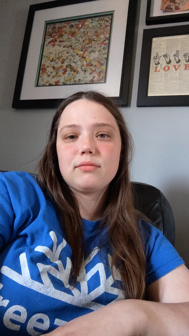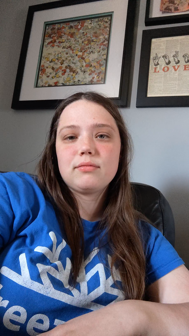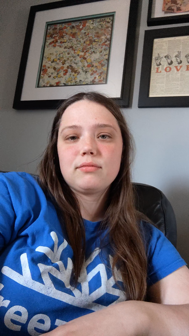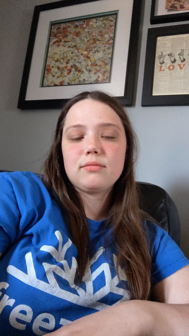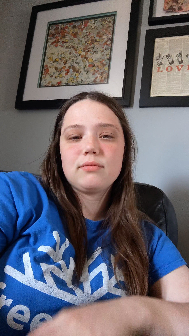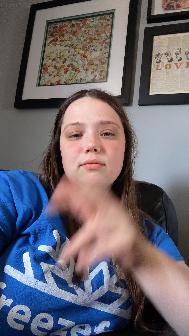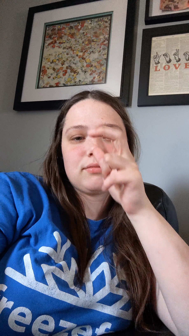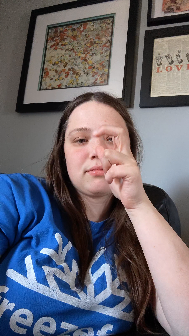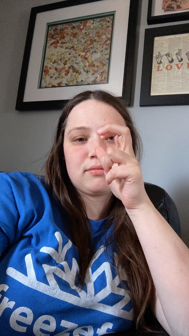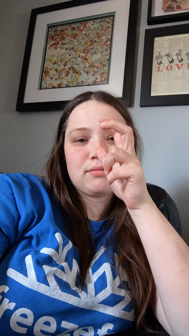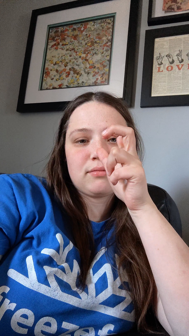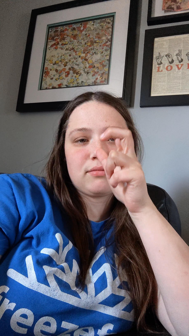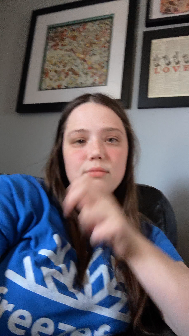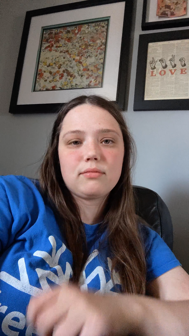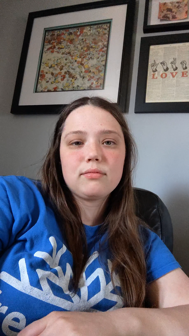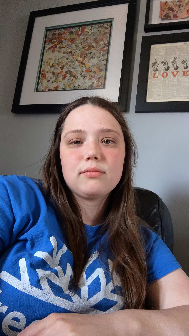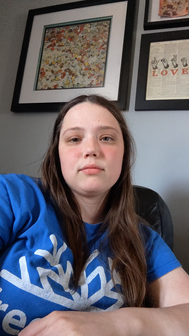ant